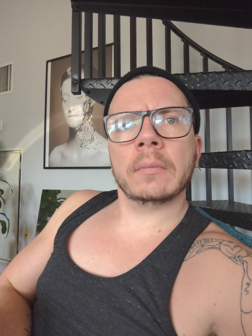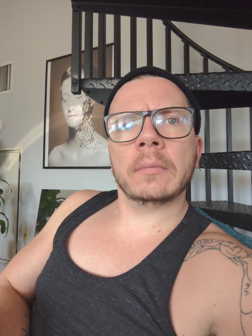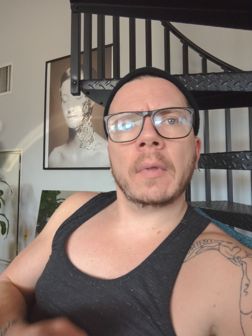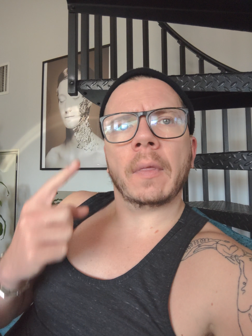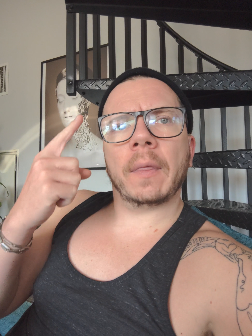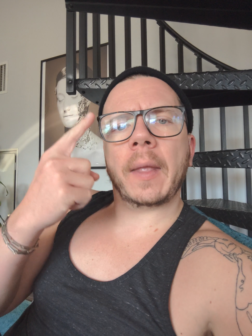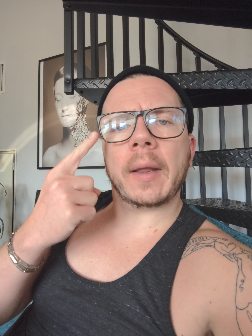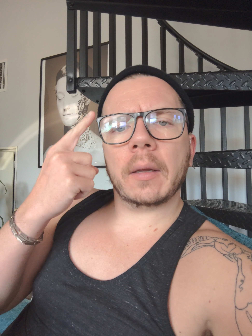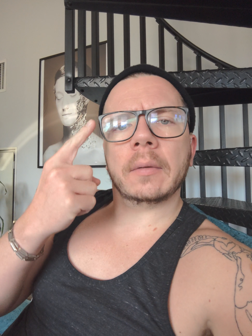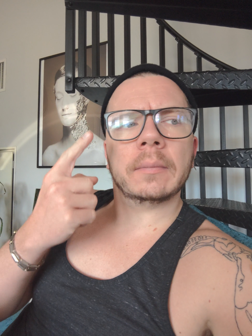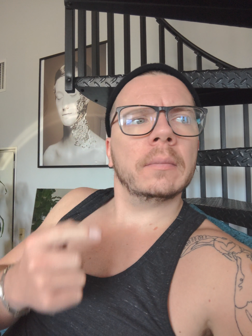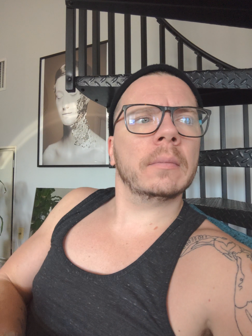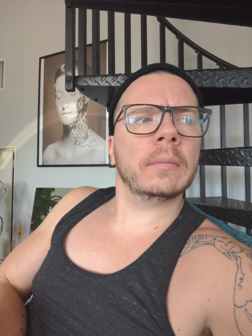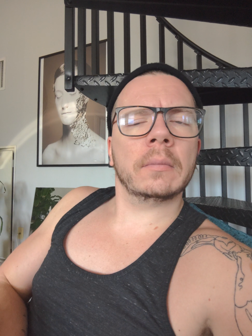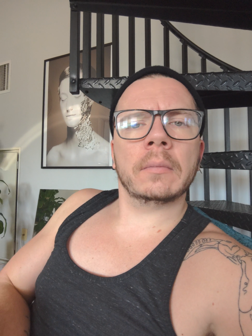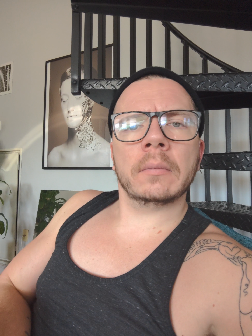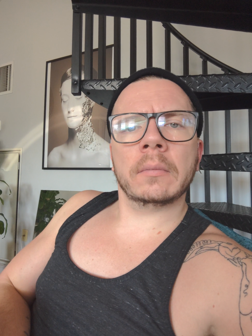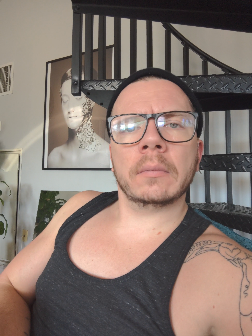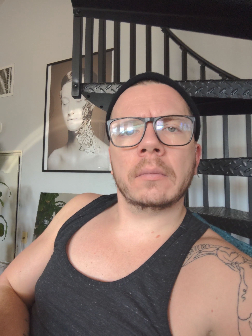think